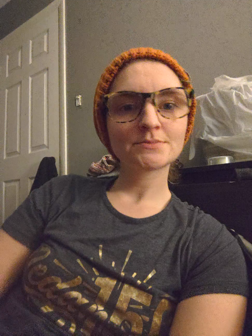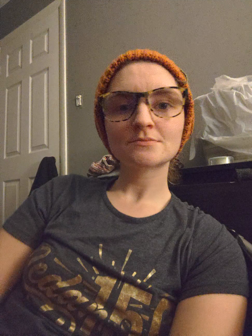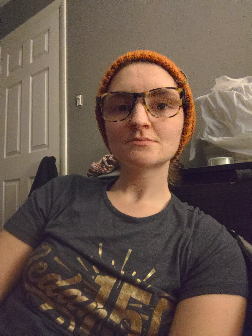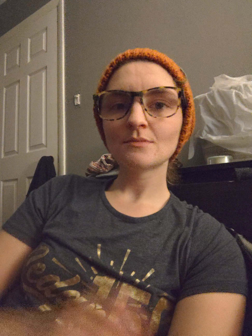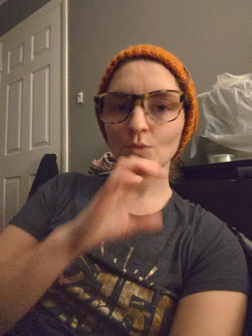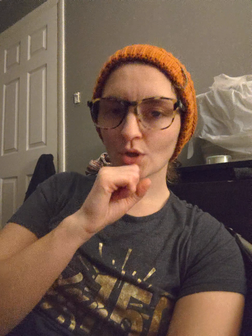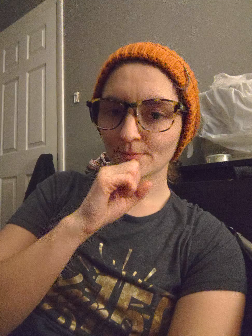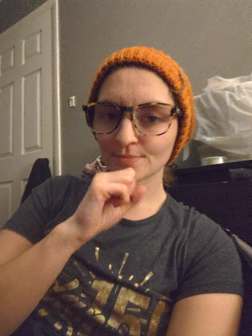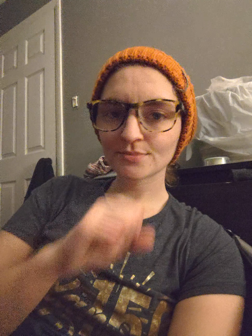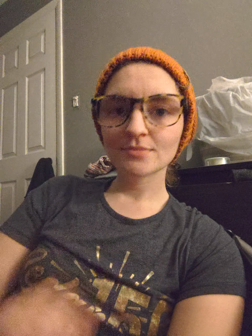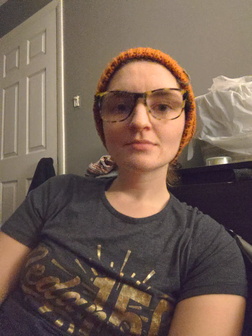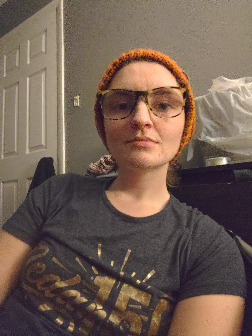orange